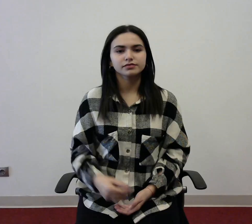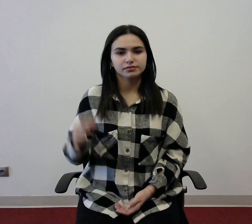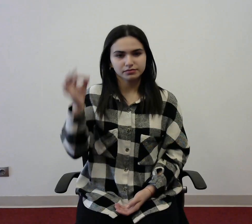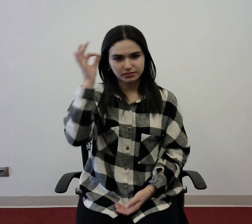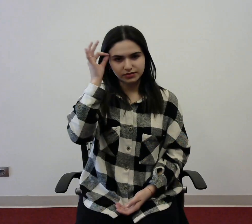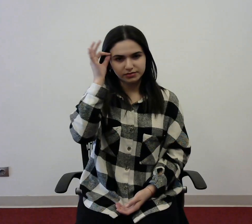xatırladım